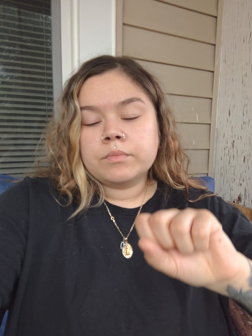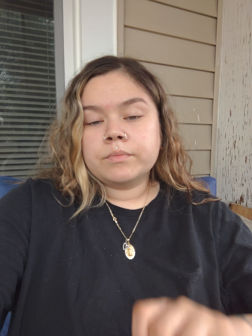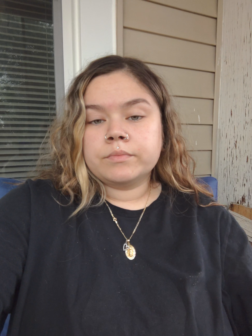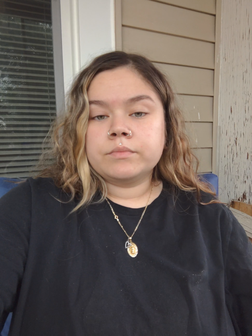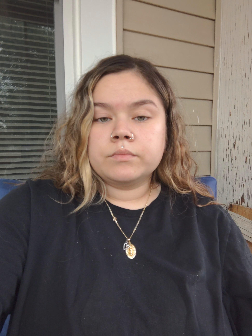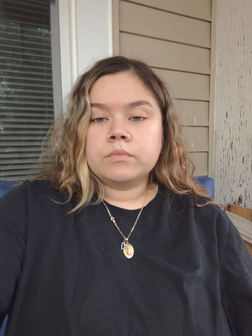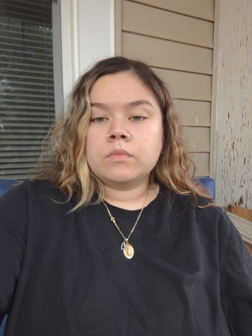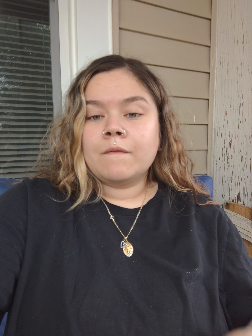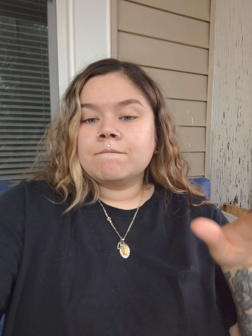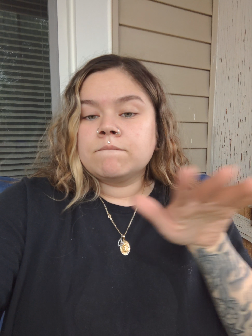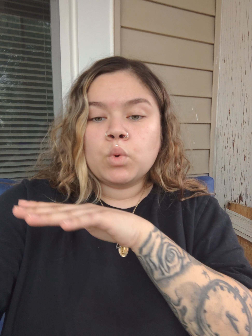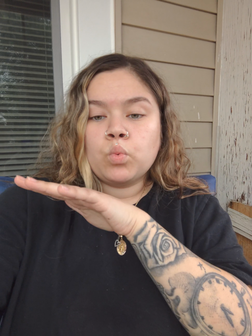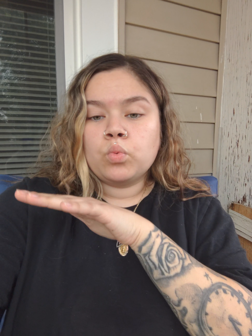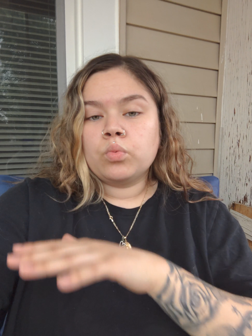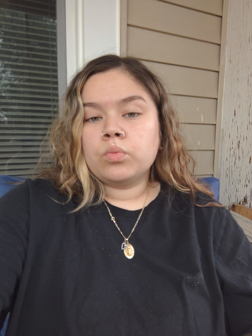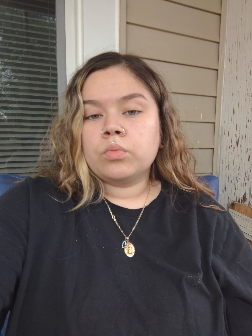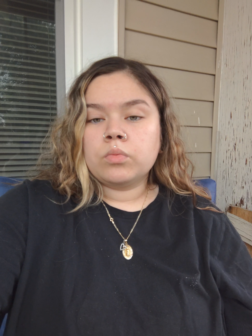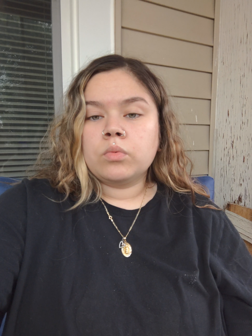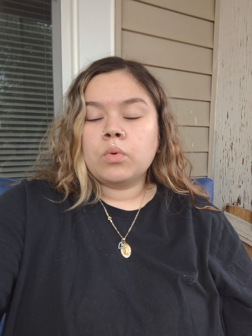full